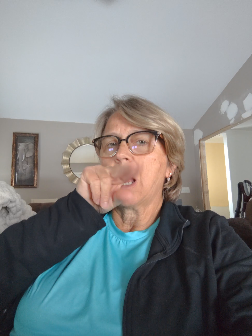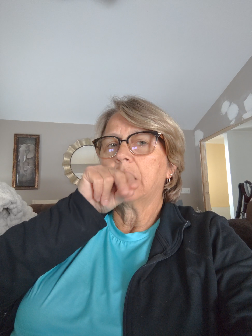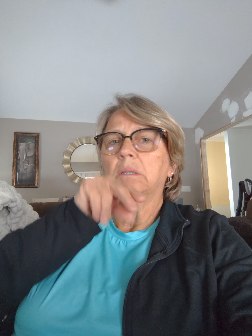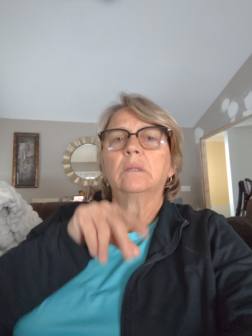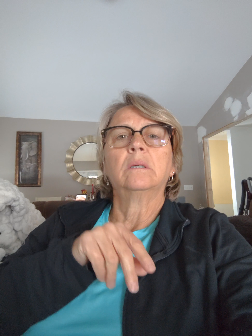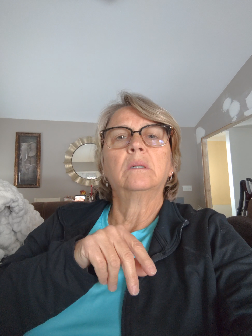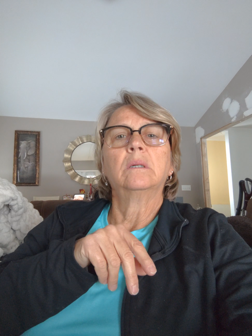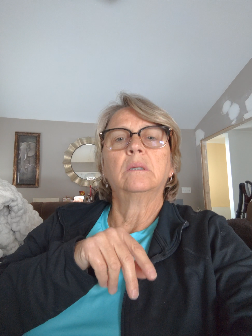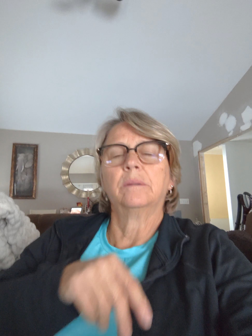duck